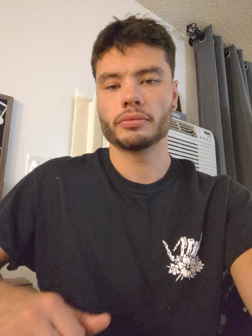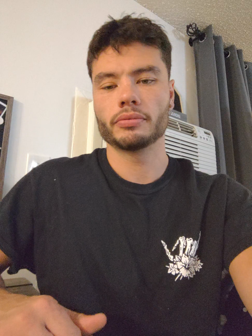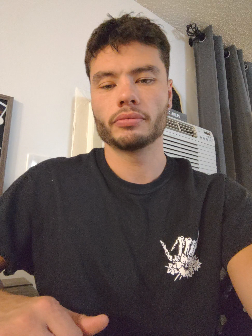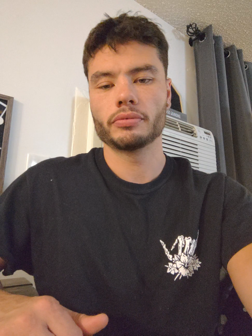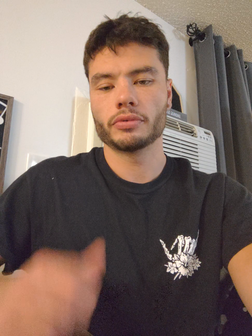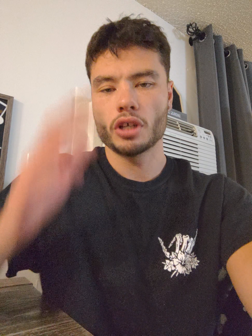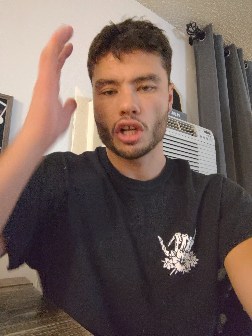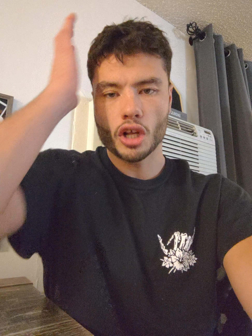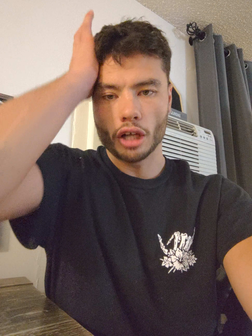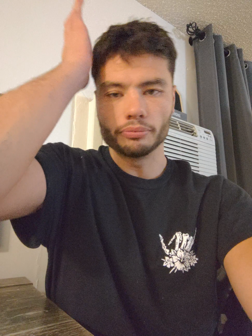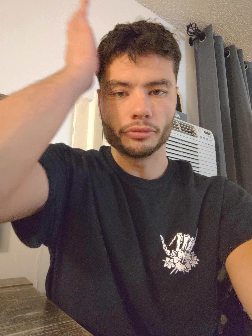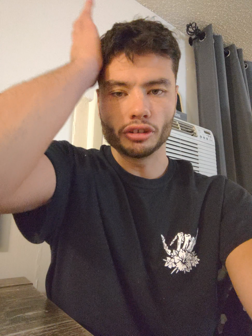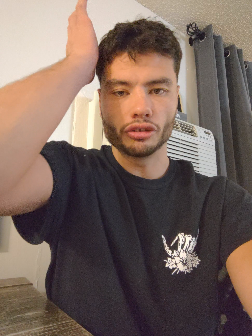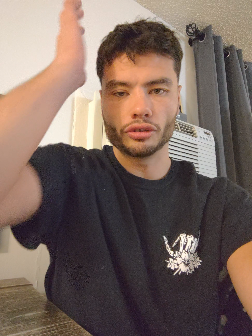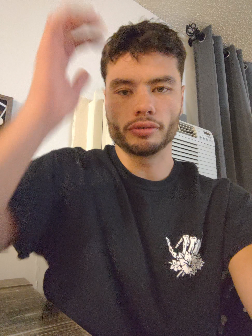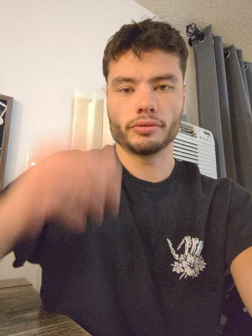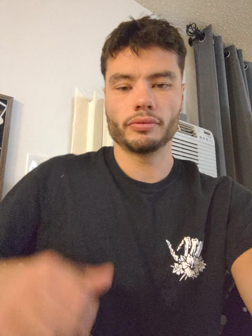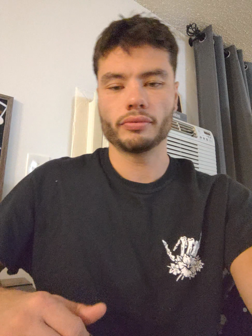garbage